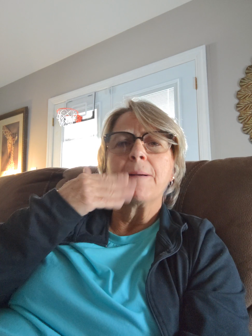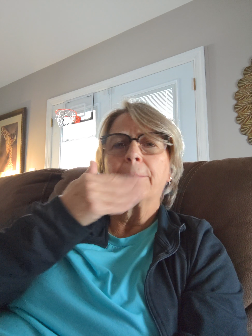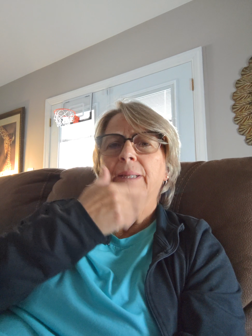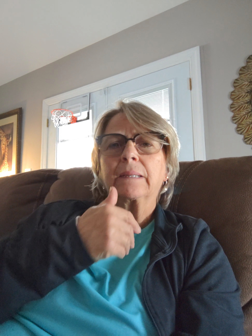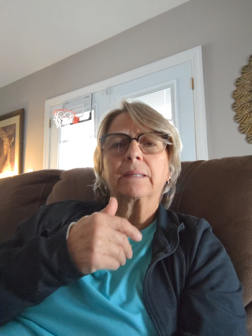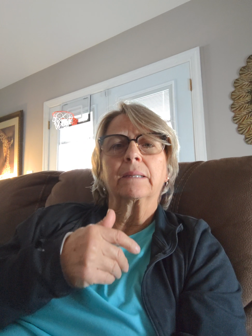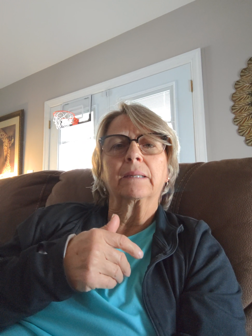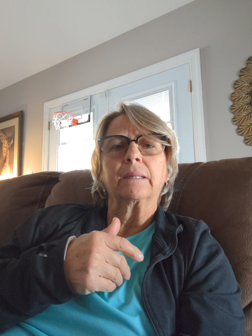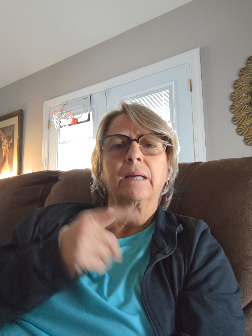napkin